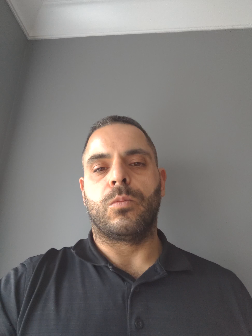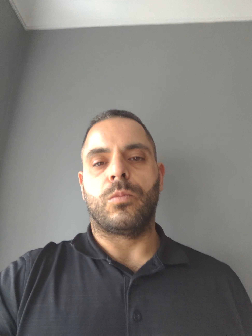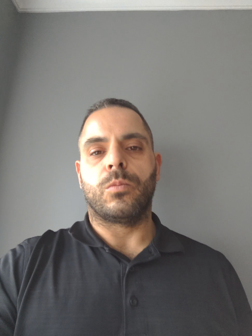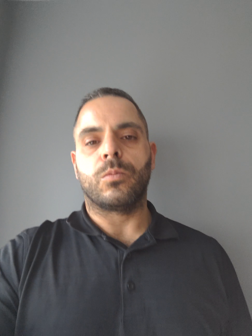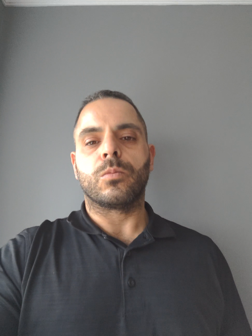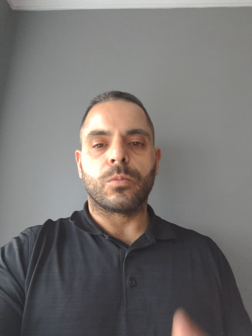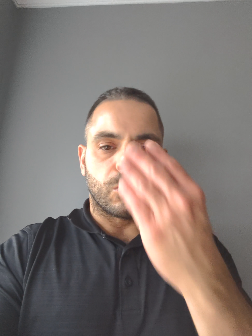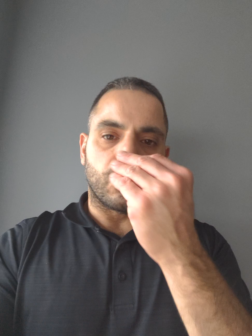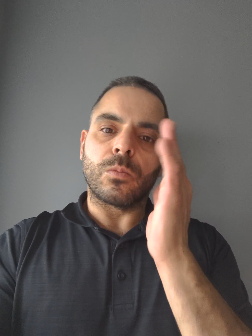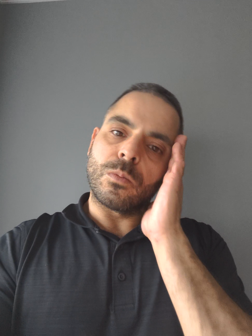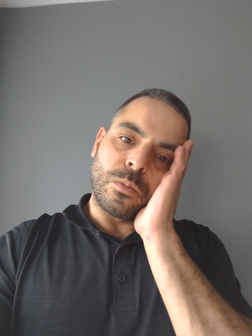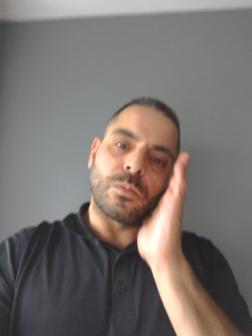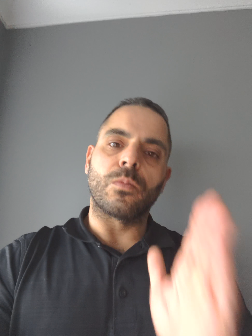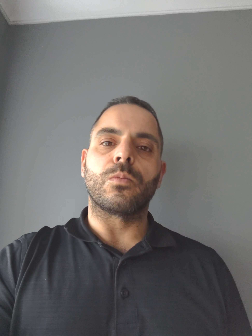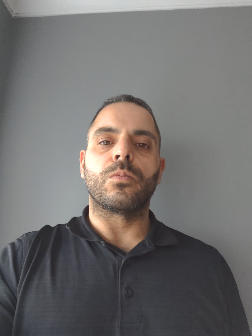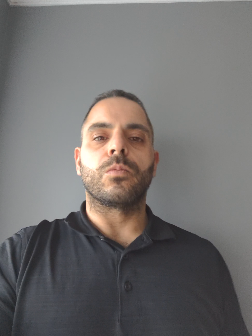nap